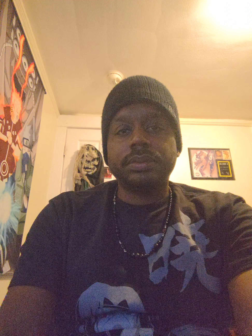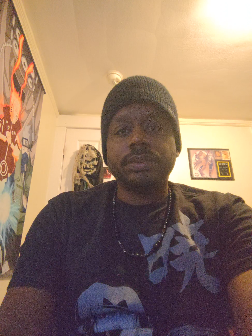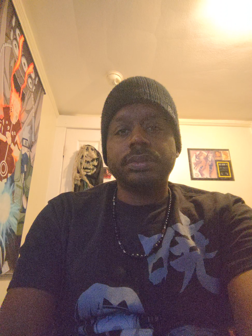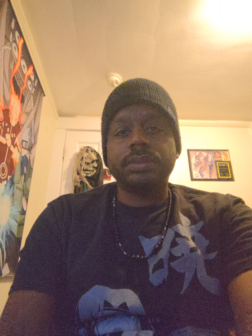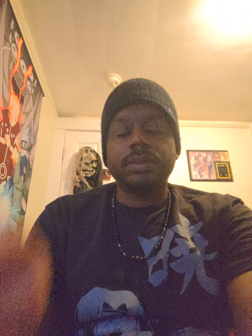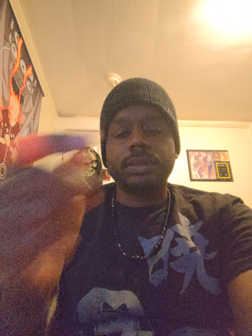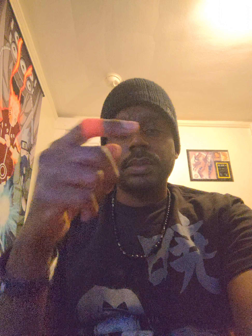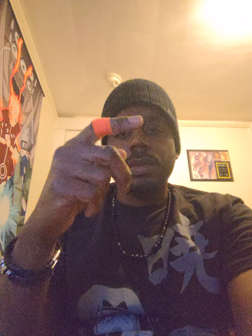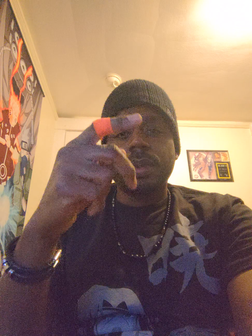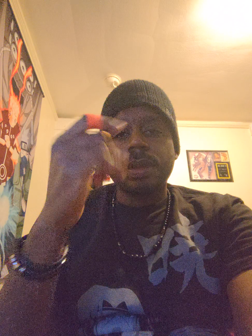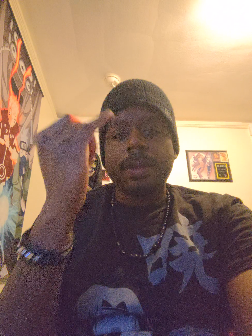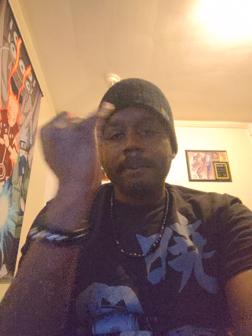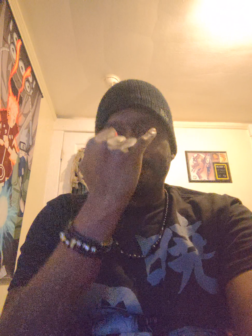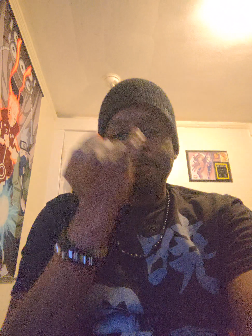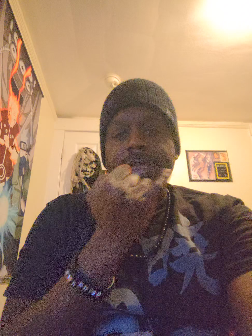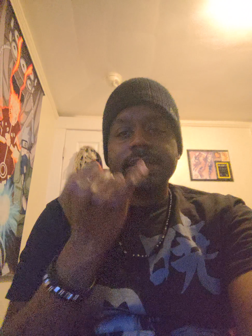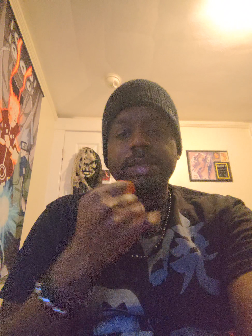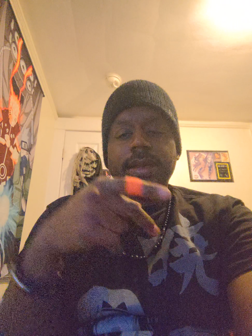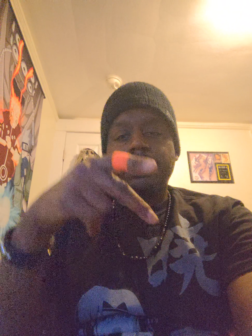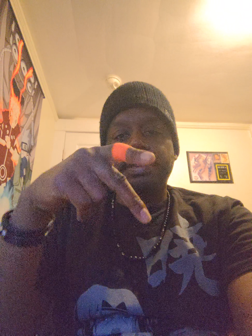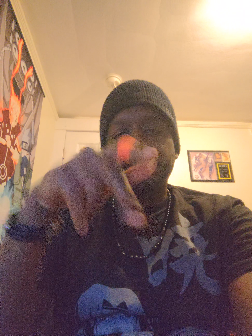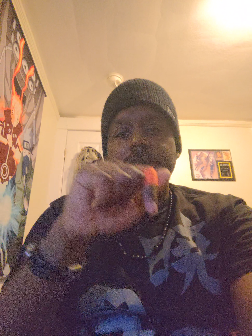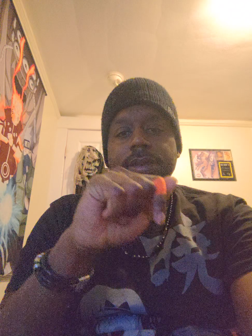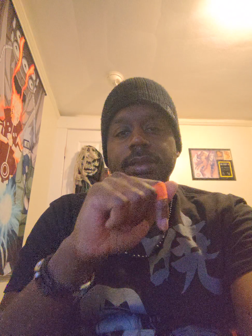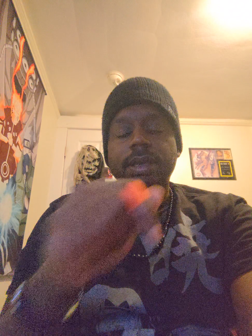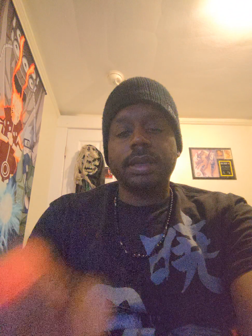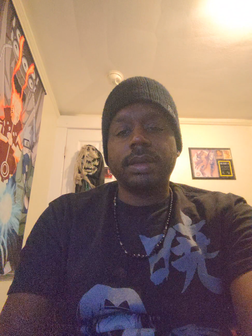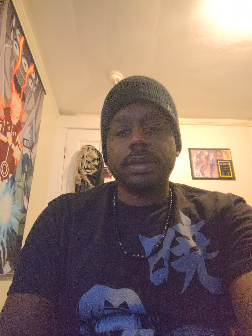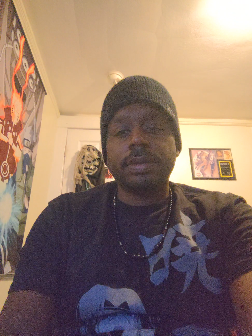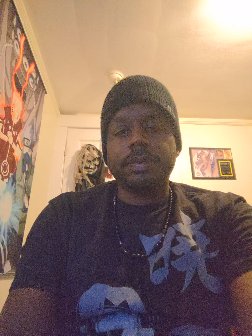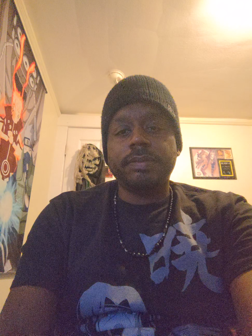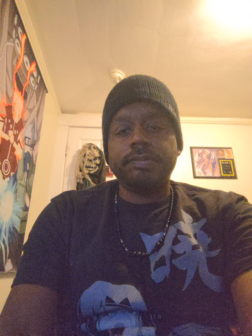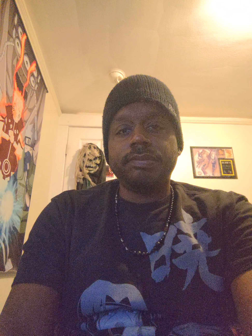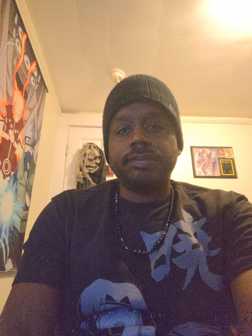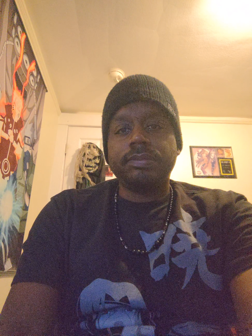pizza